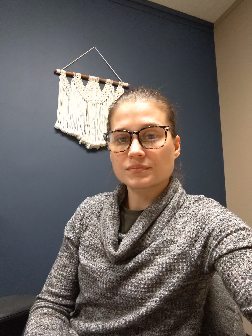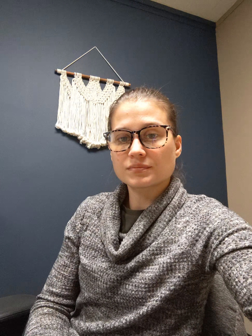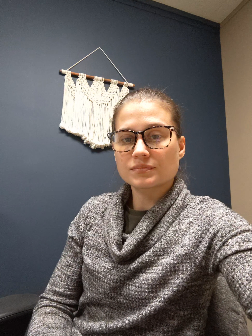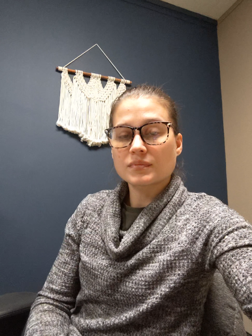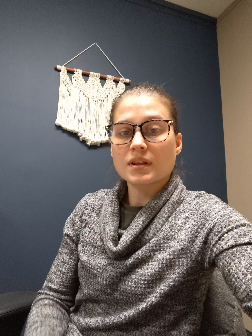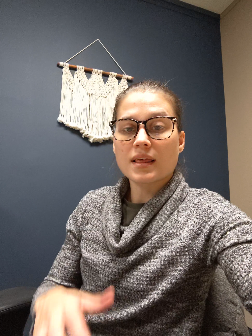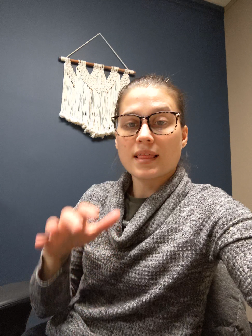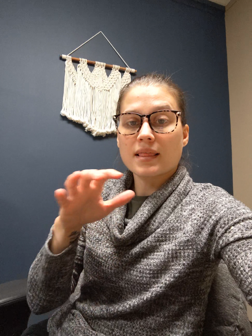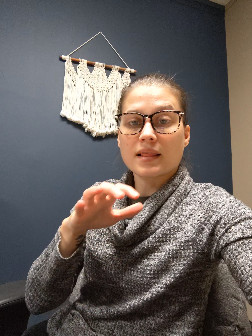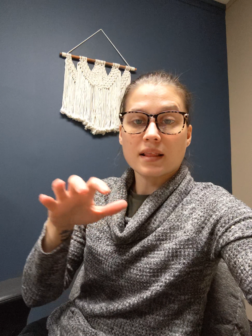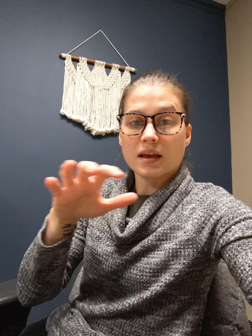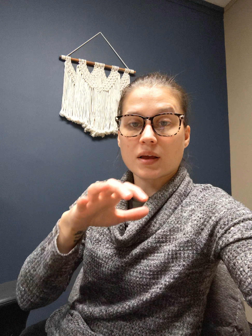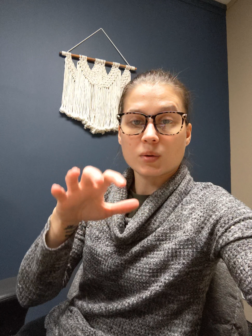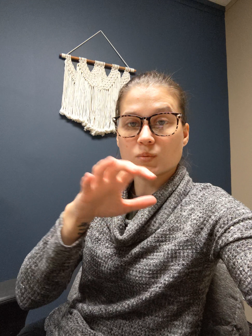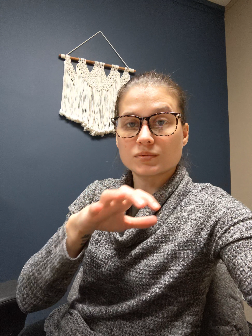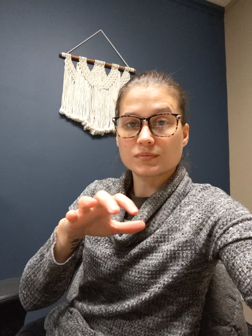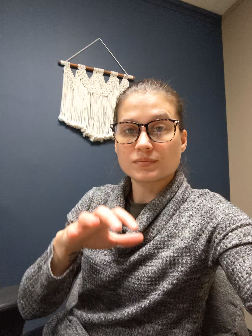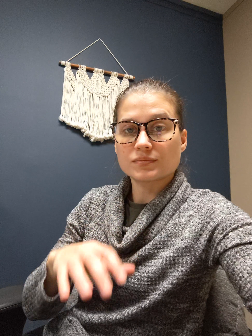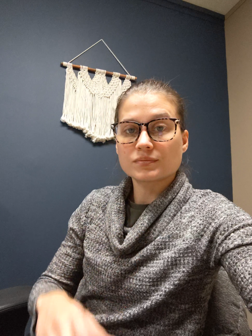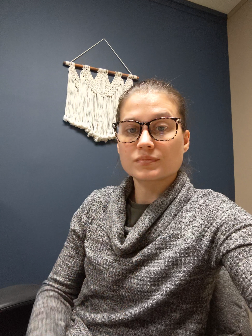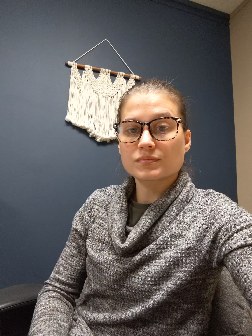cloud